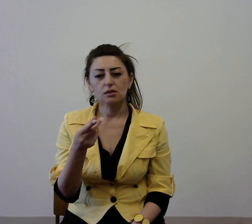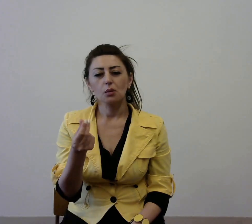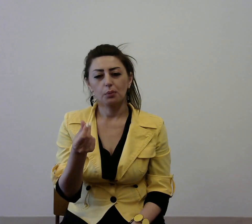pul